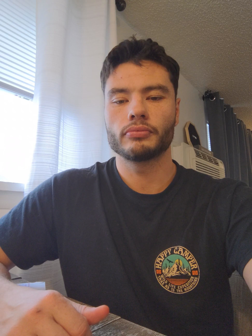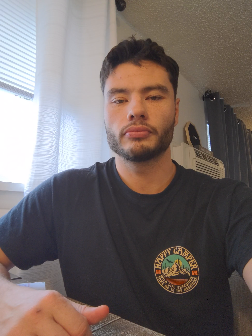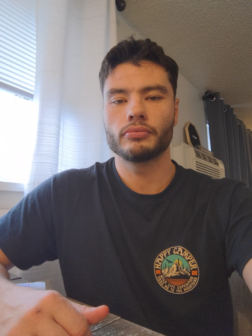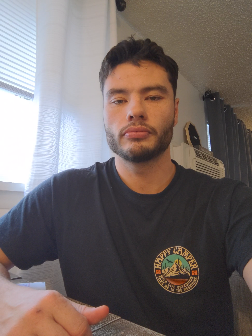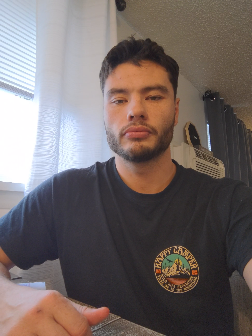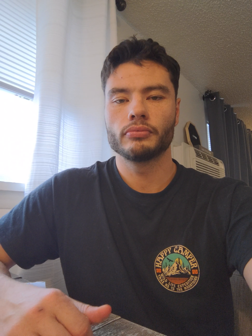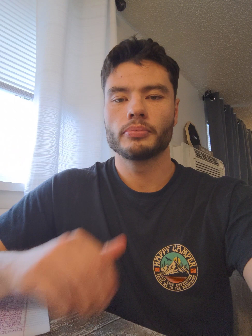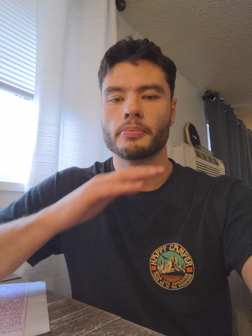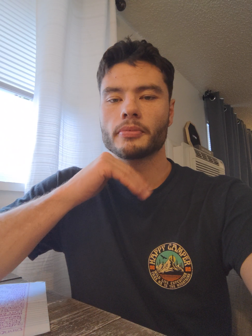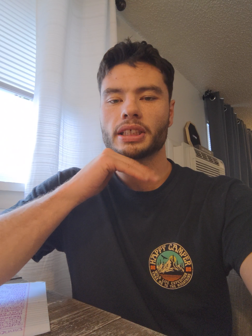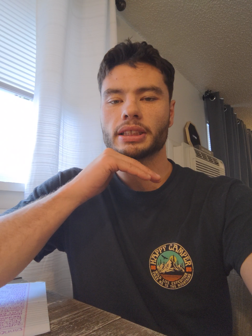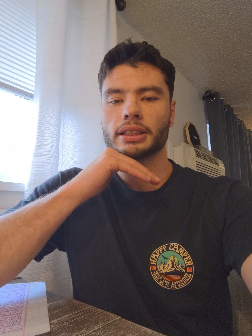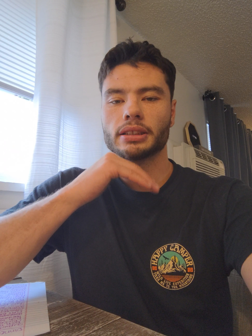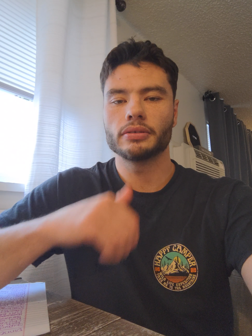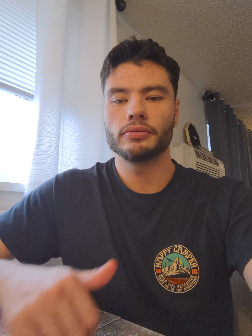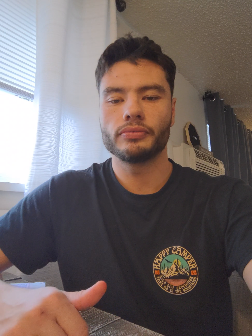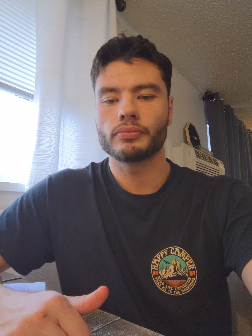pig